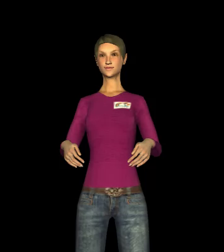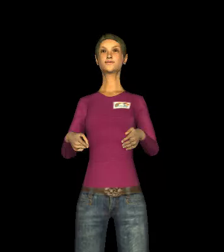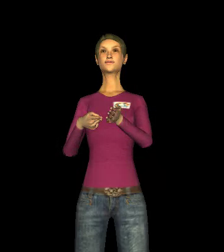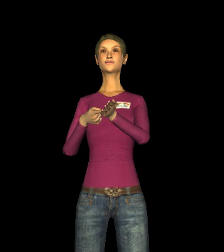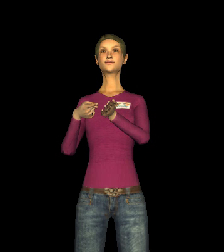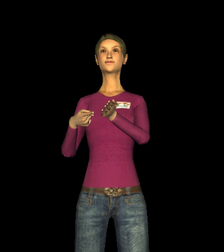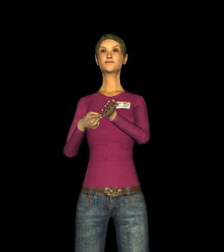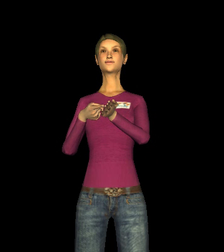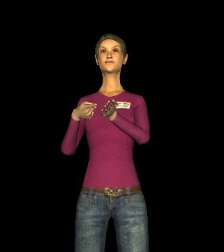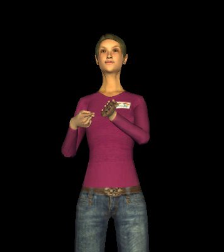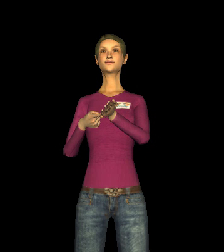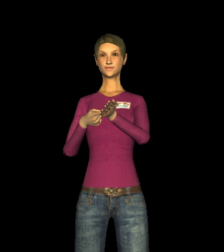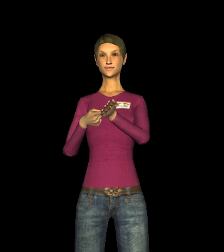يكرر